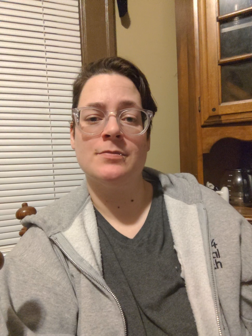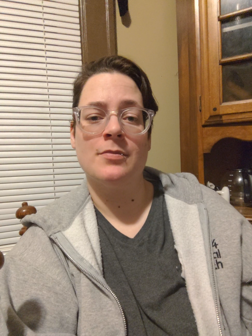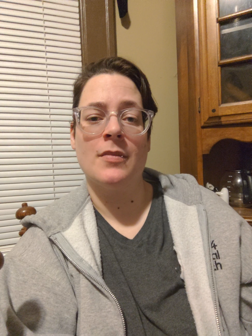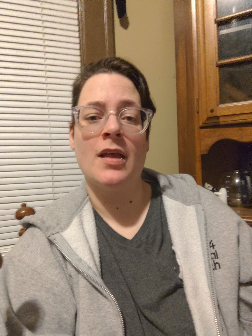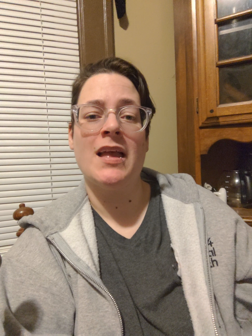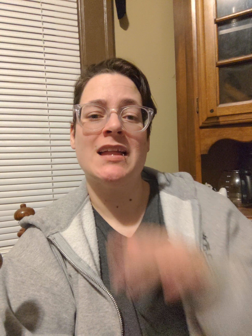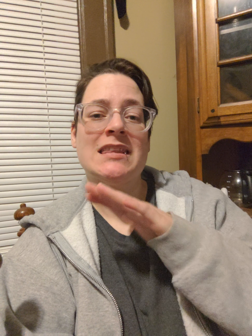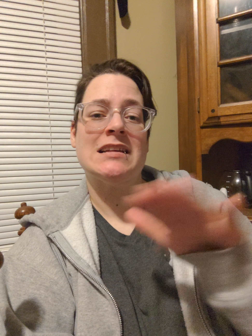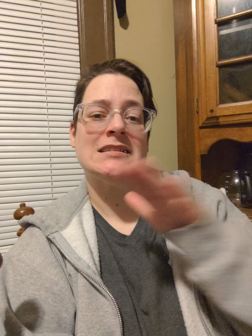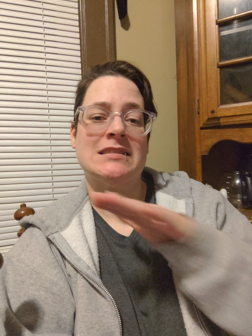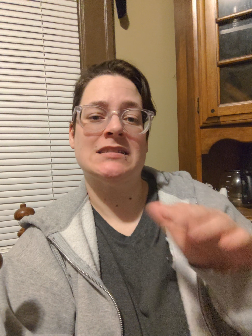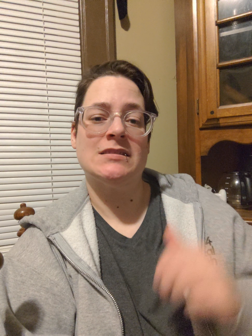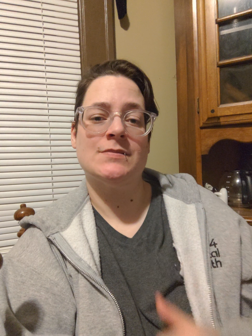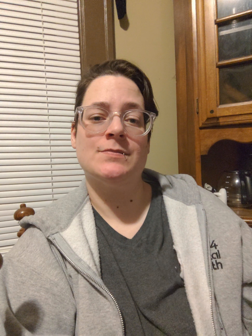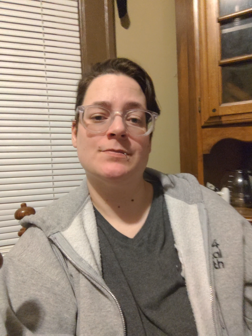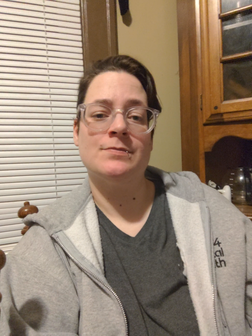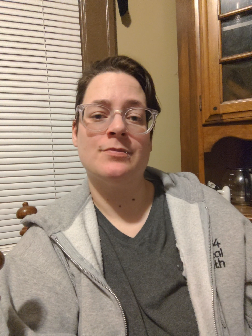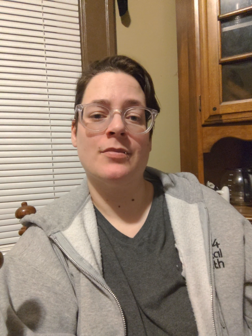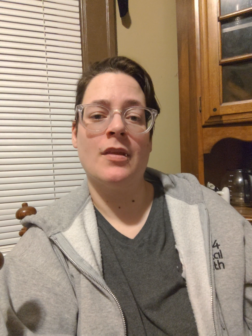clean